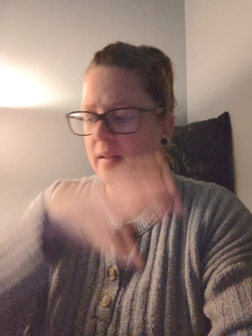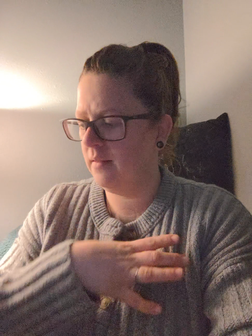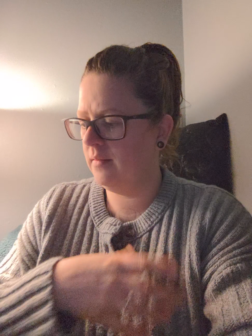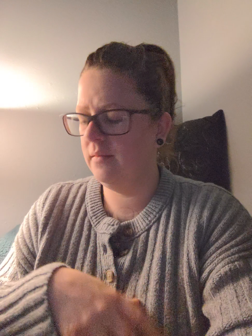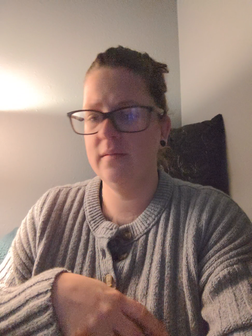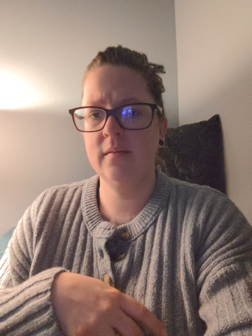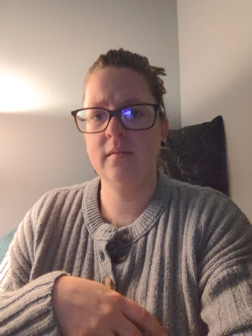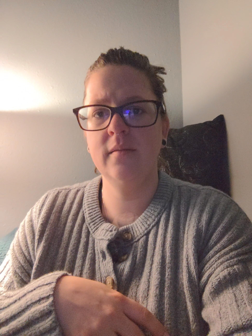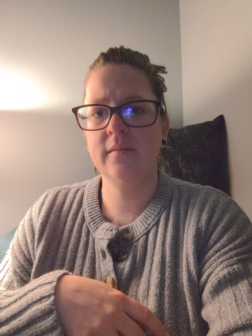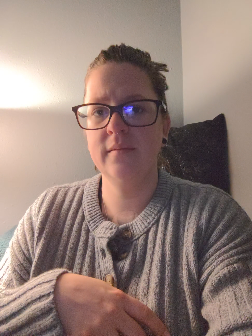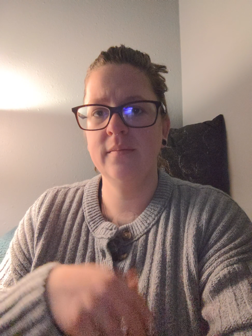man